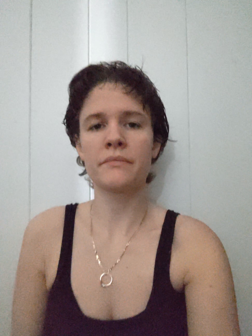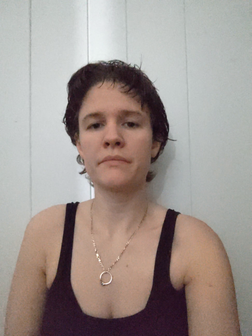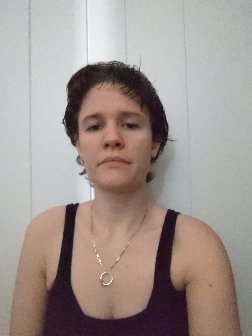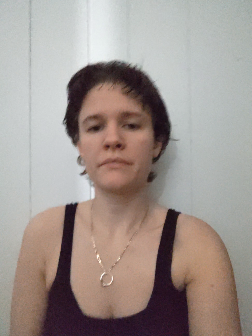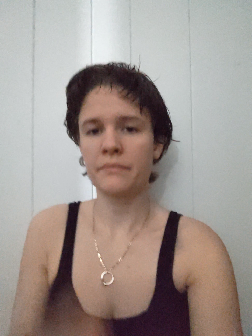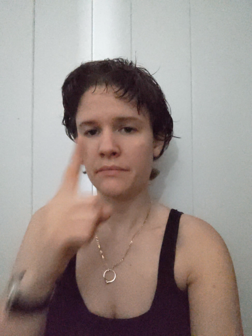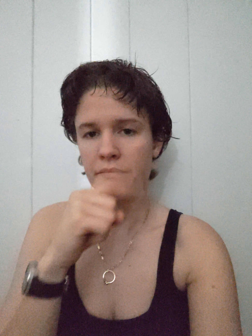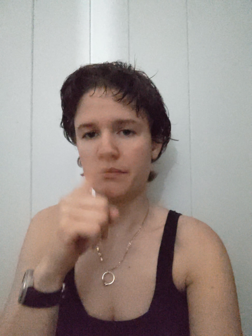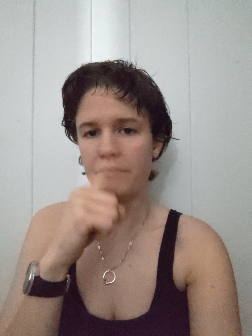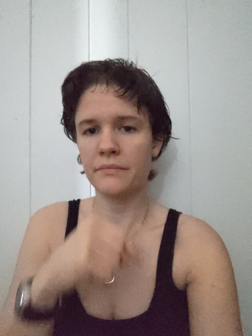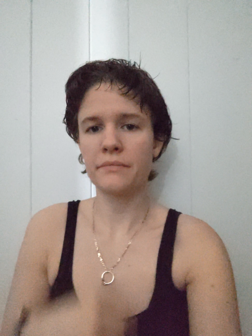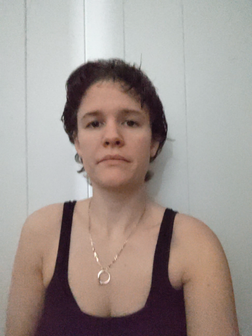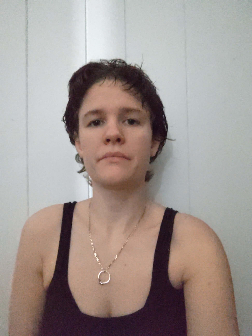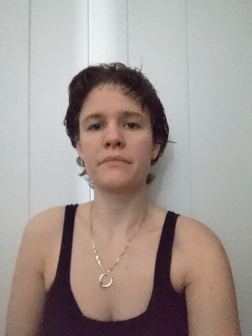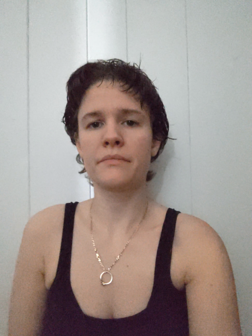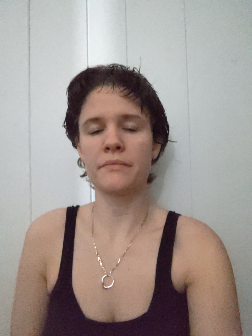mouse